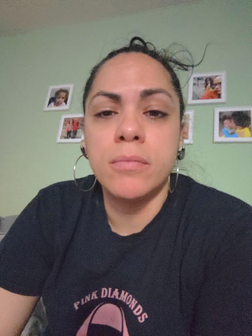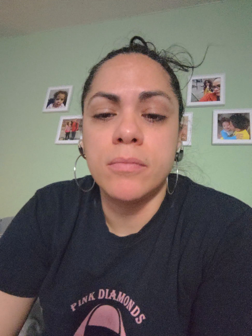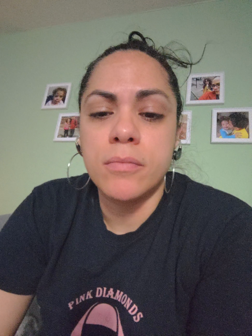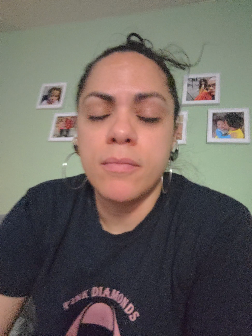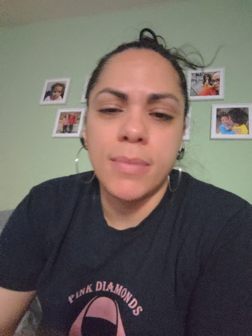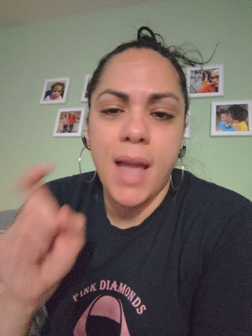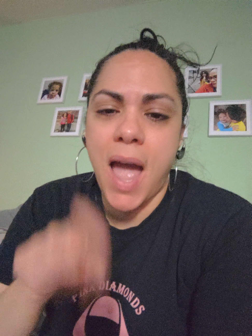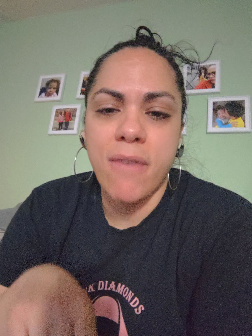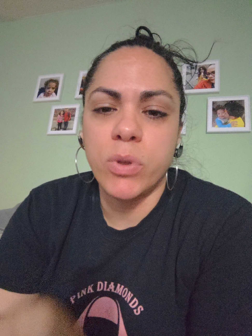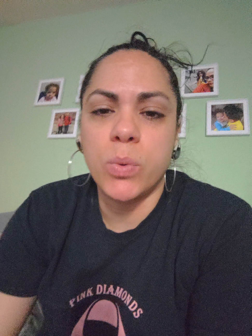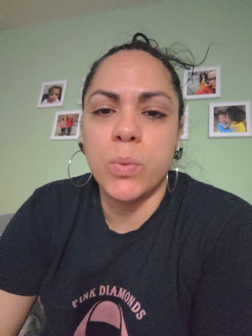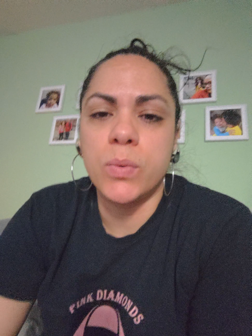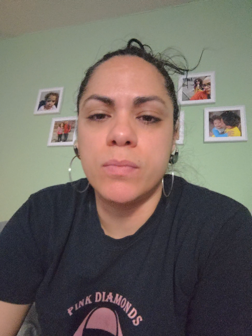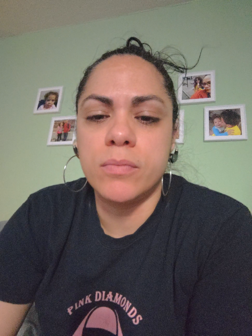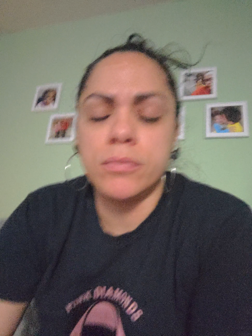have to